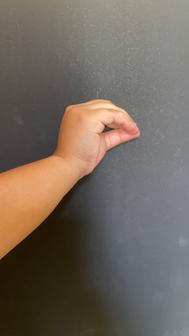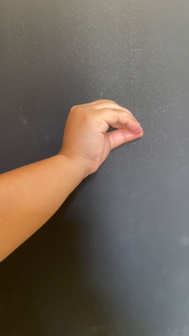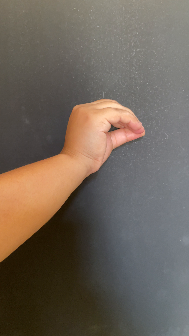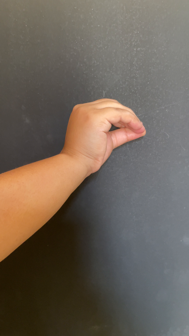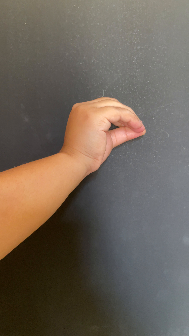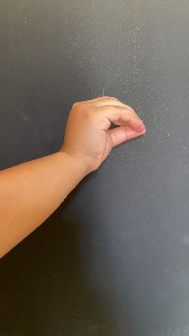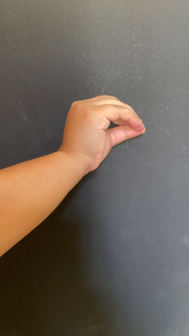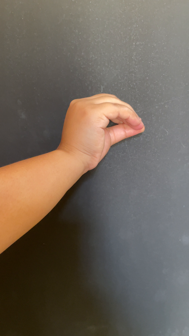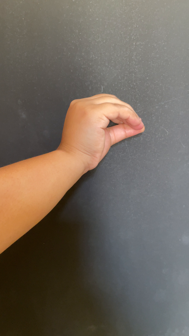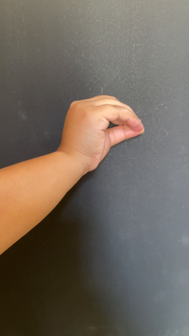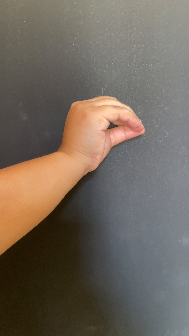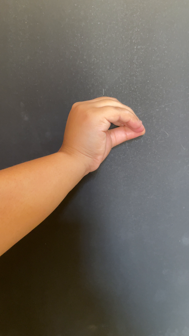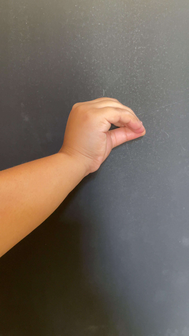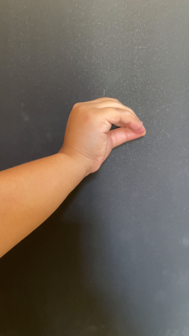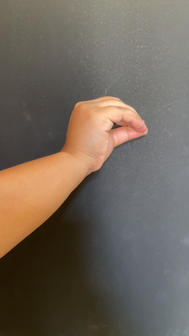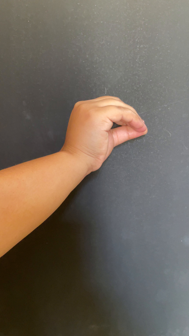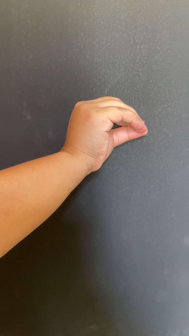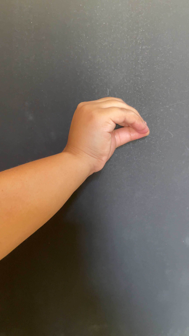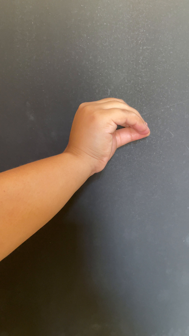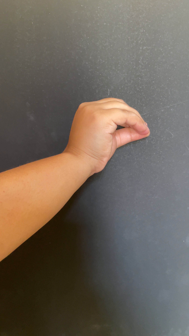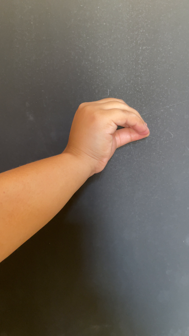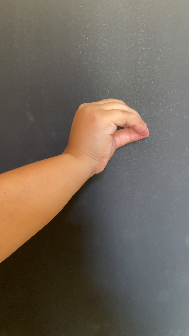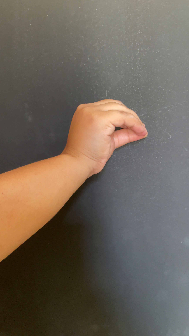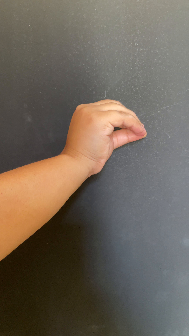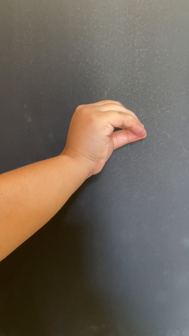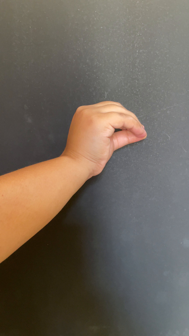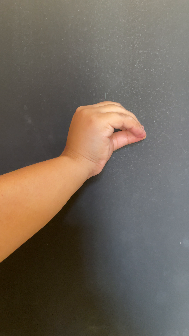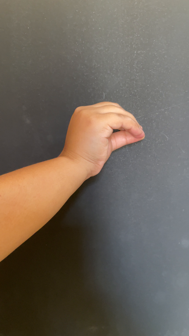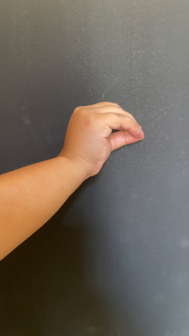प